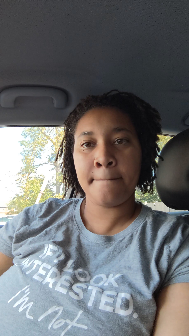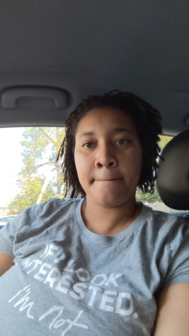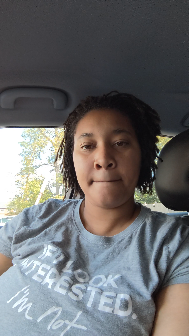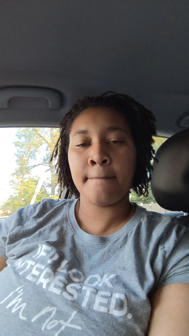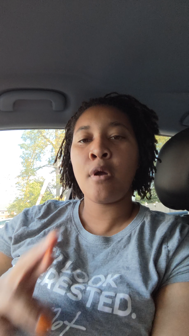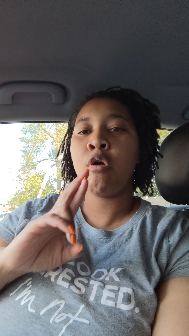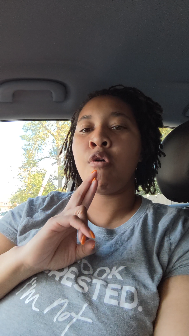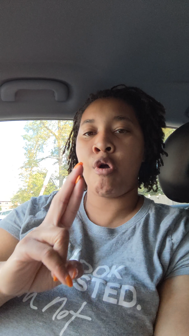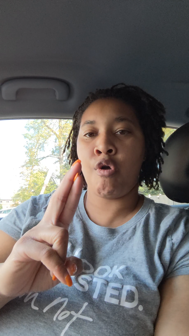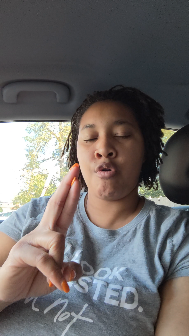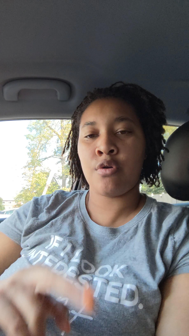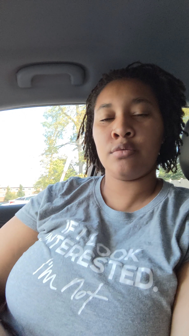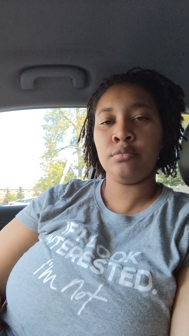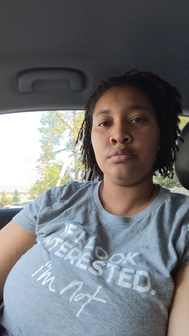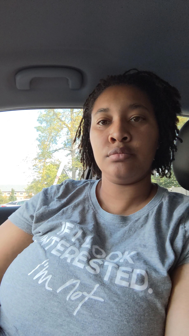are